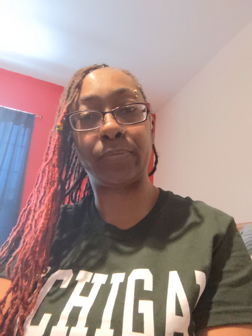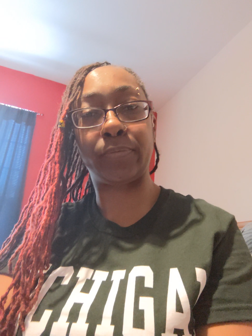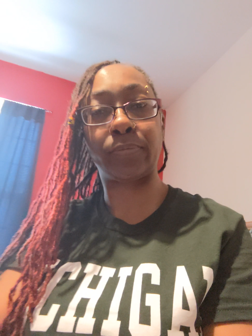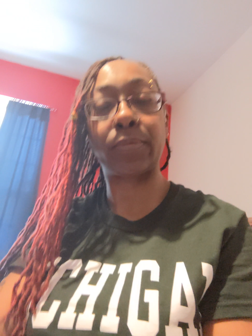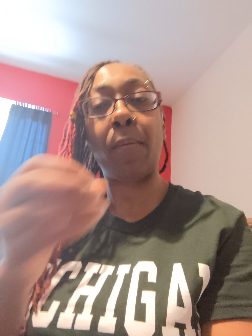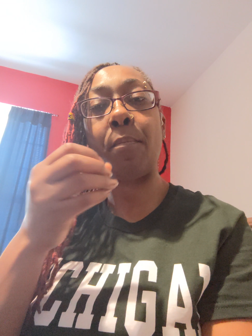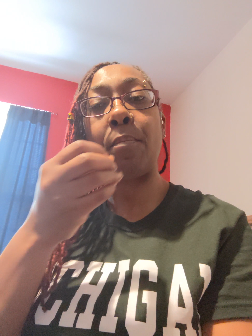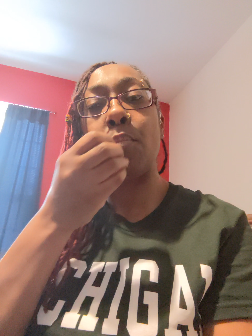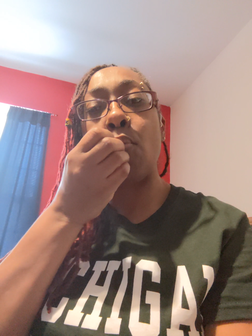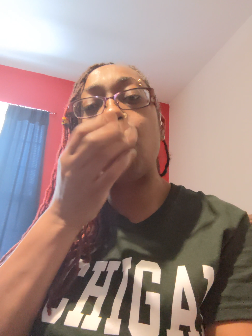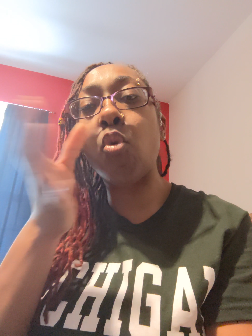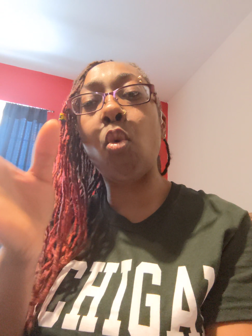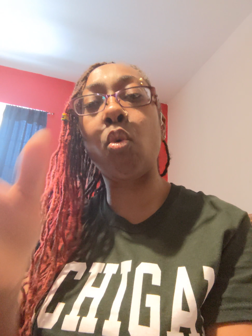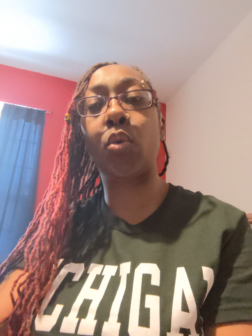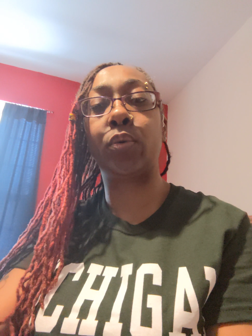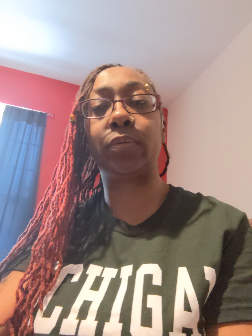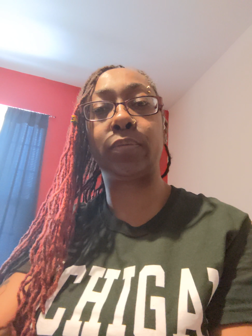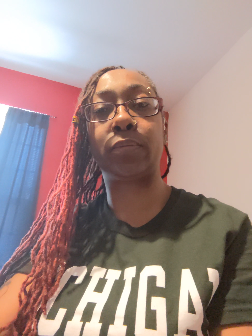blow